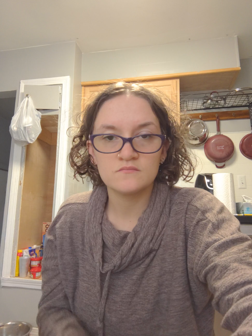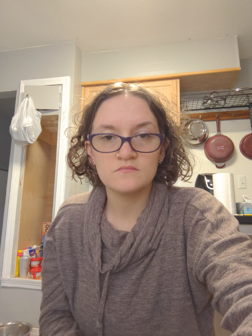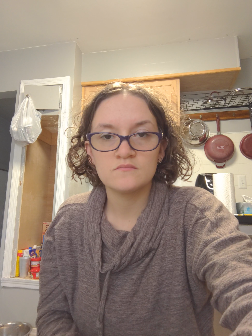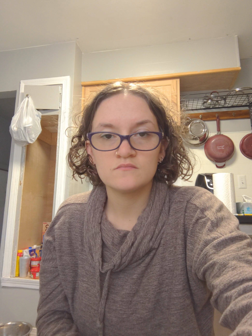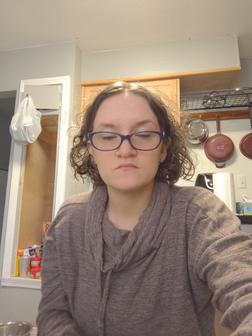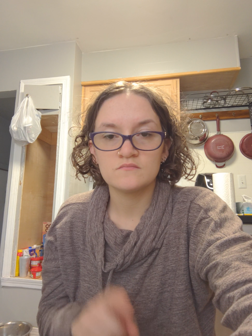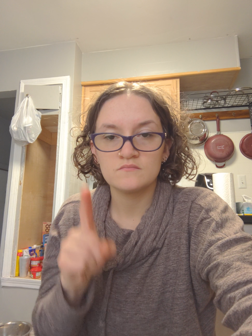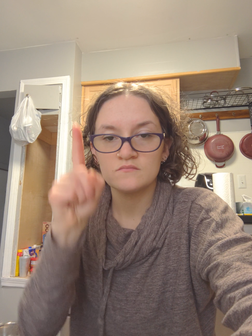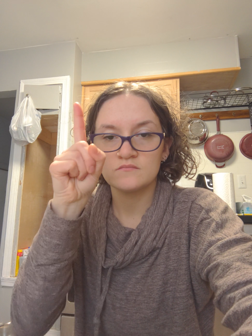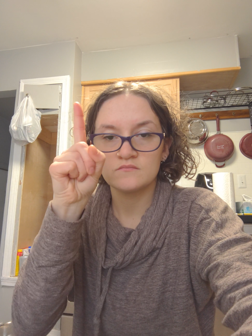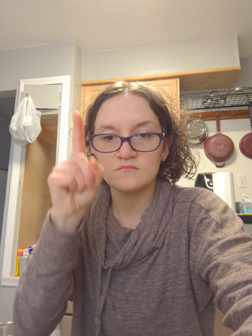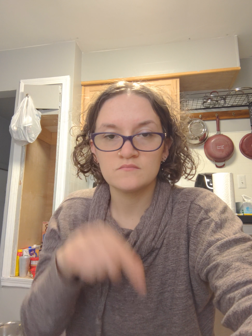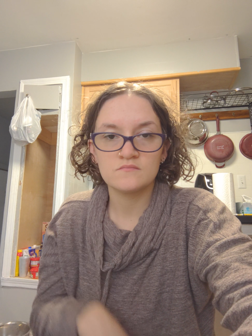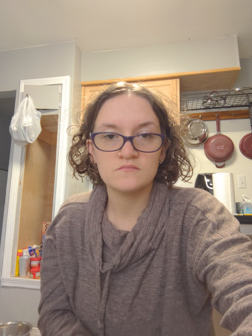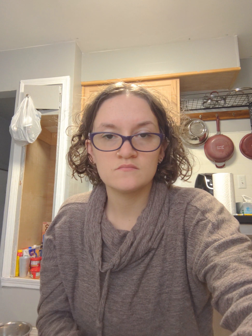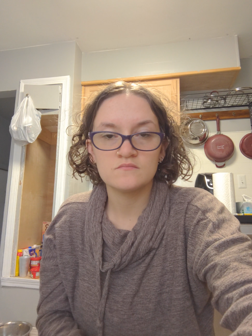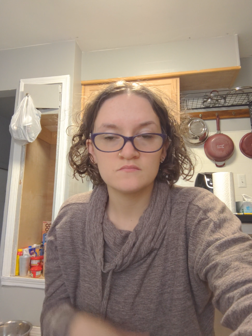up